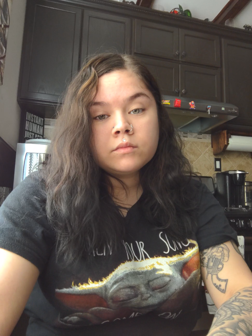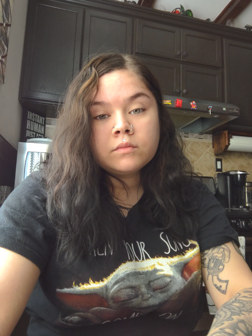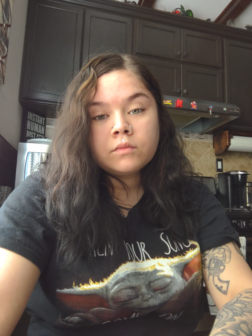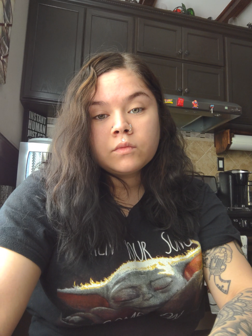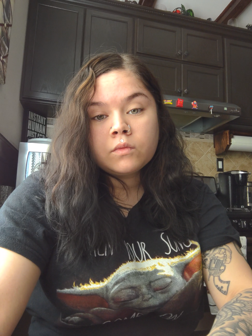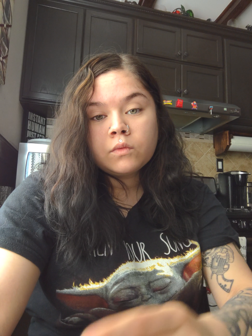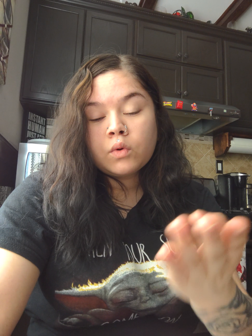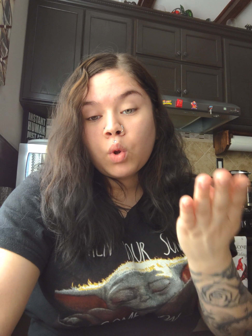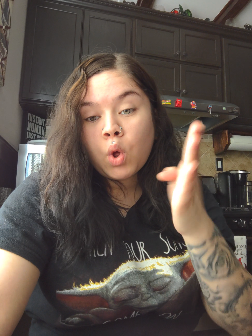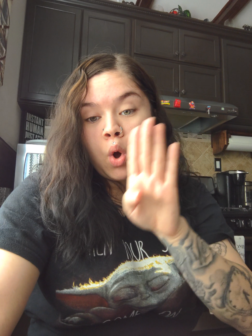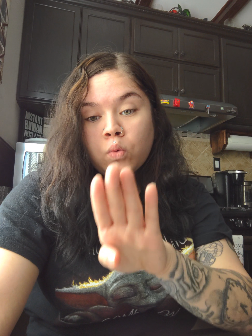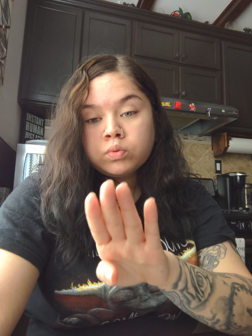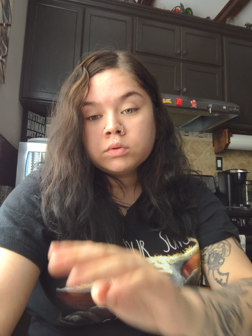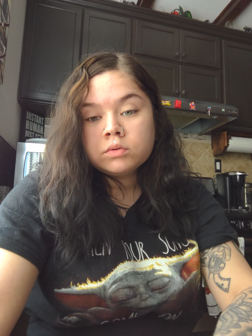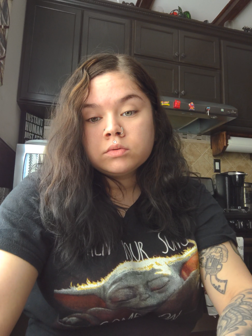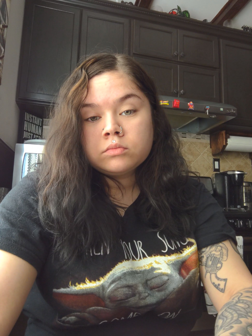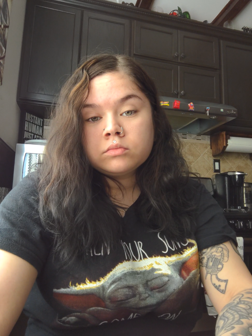close